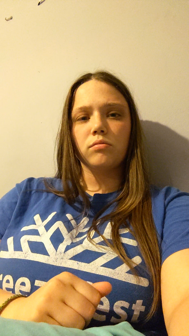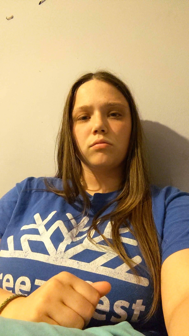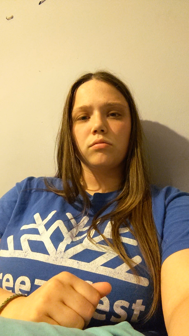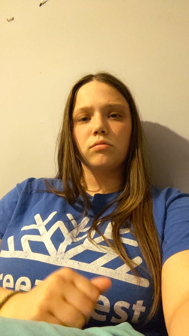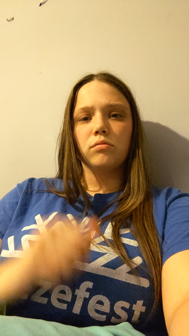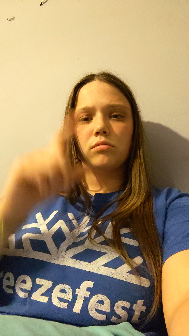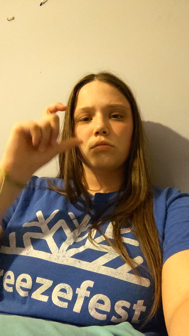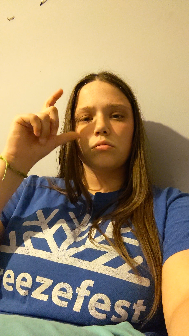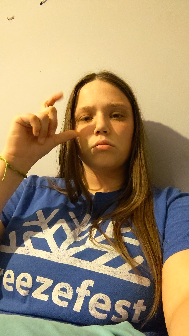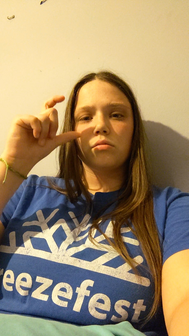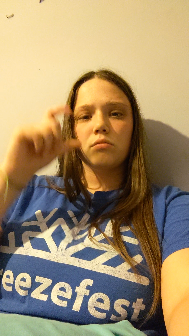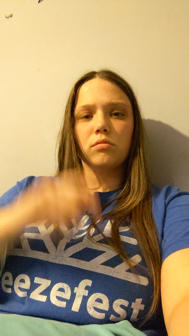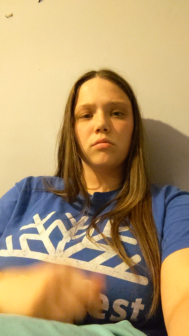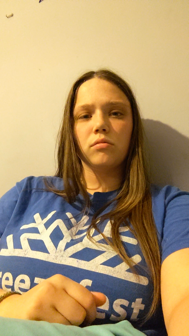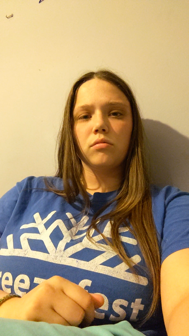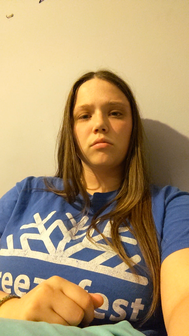camera